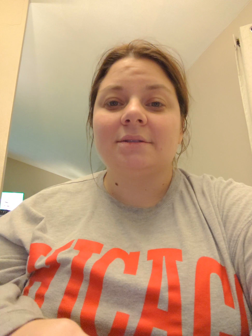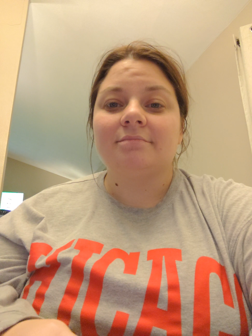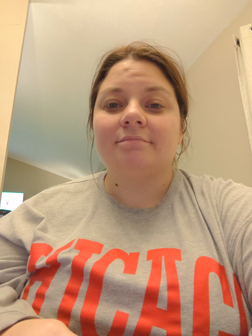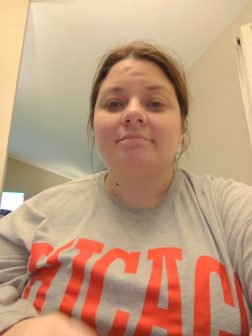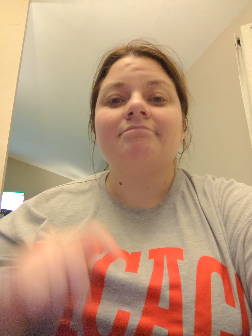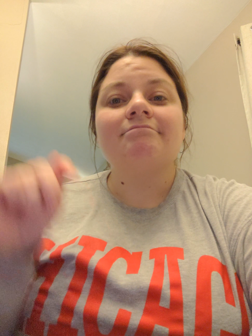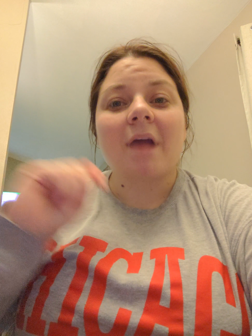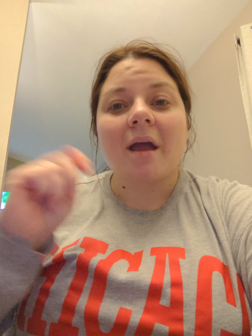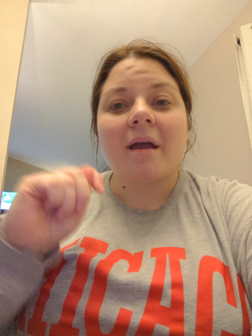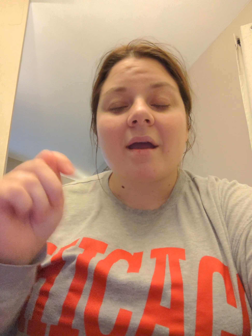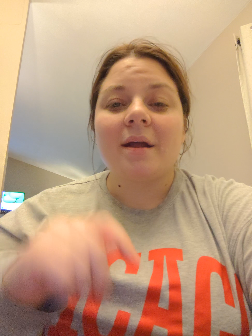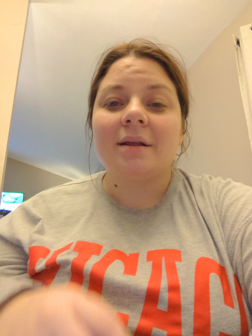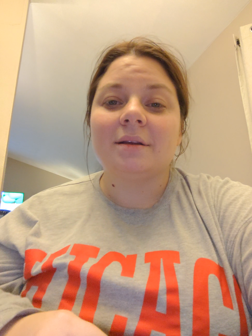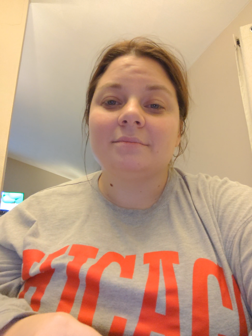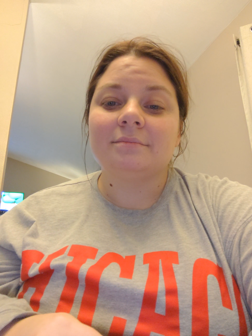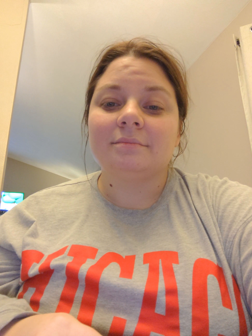potty